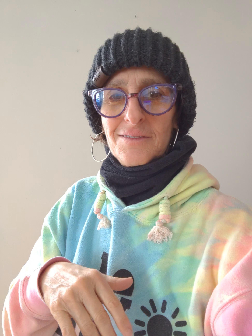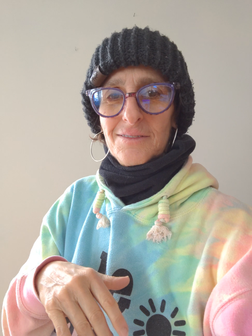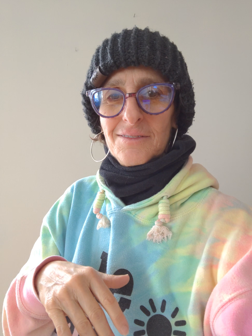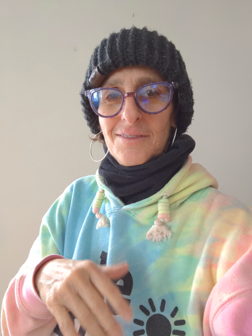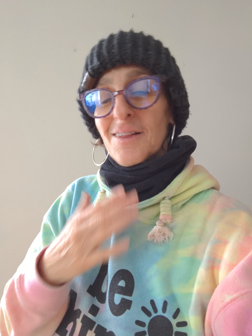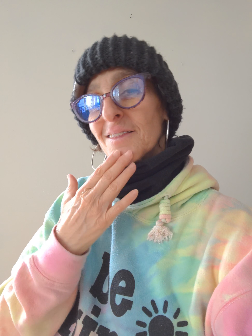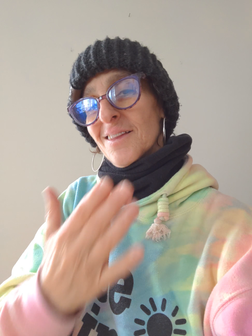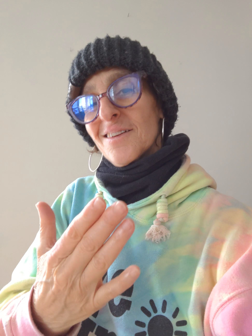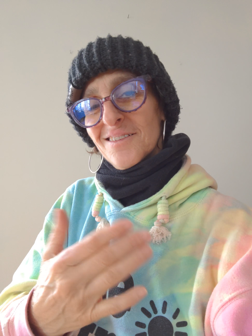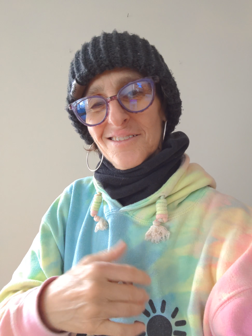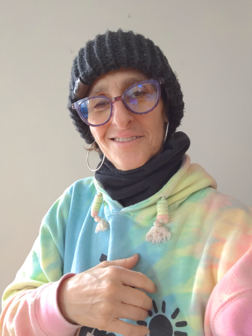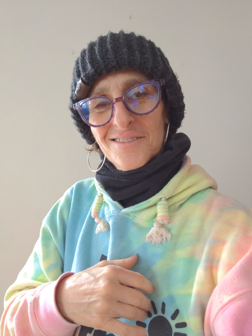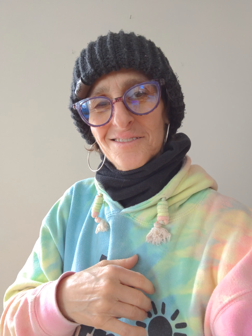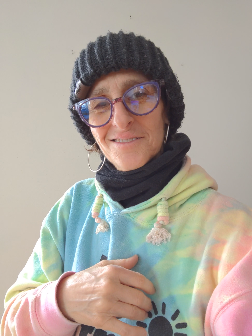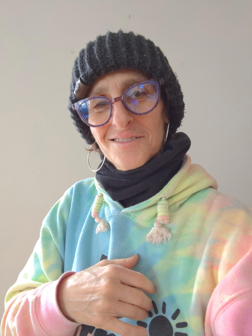thank you